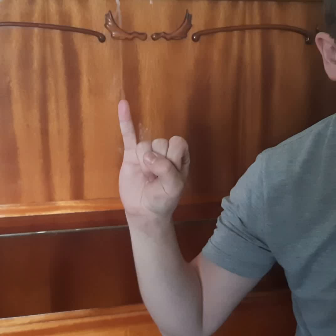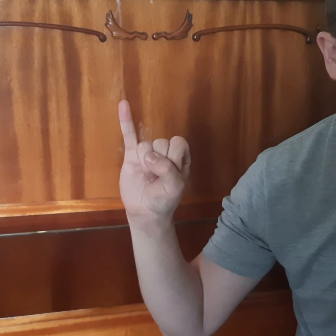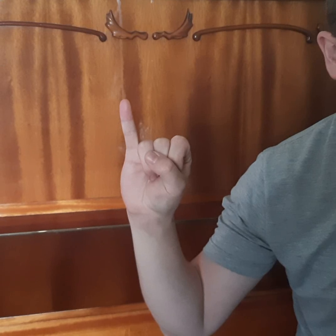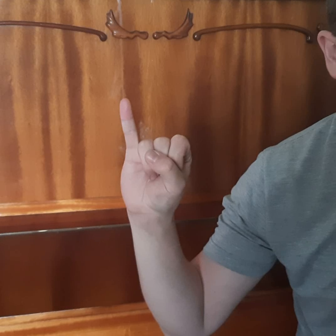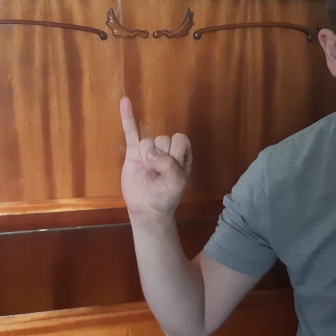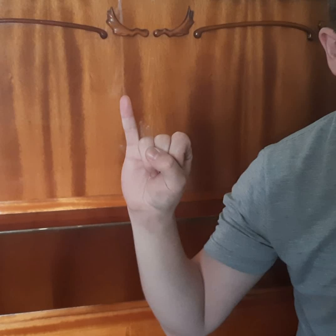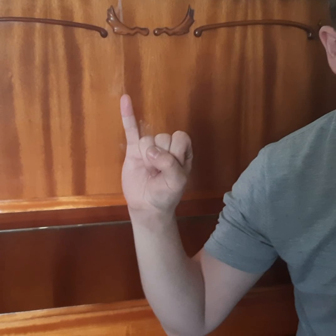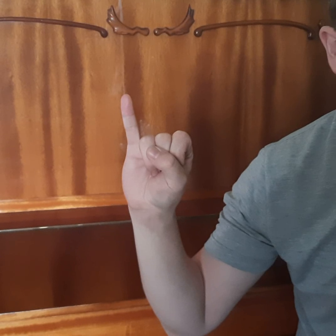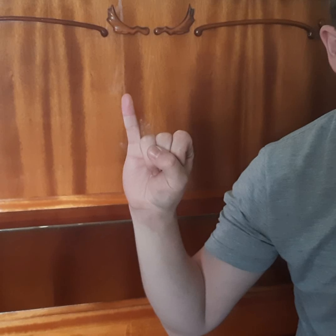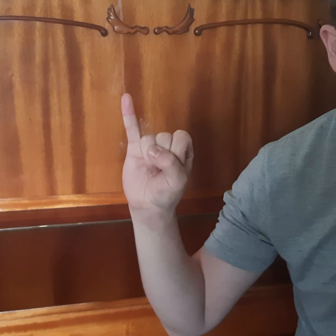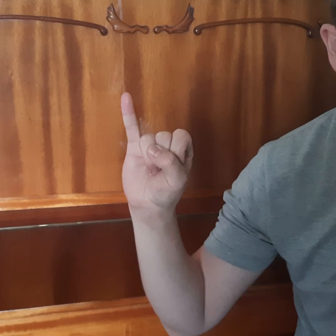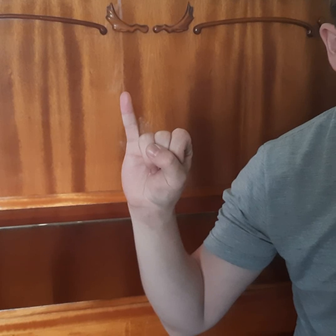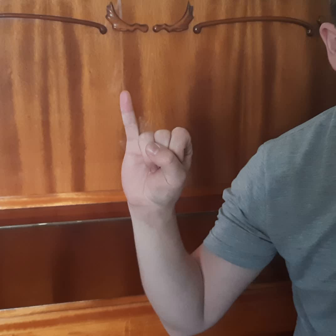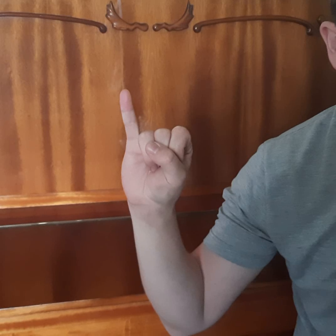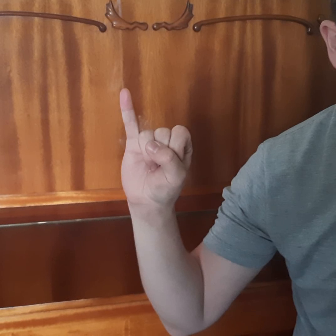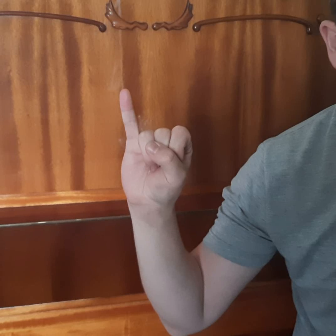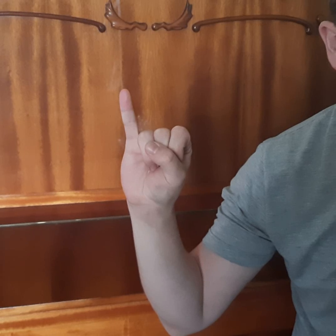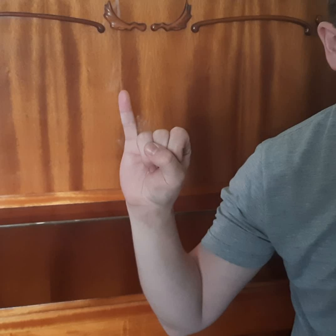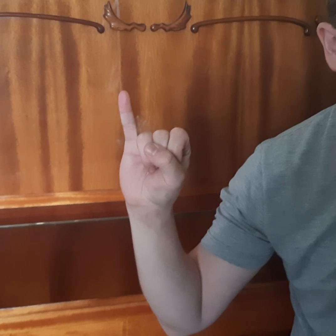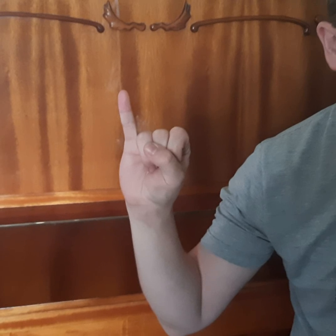І